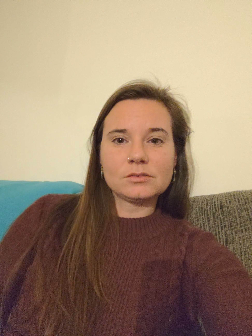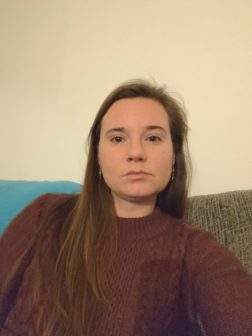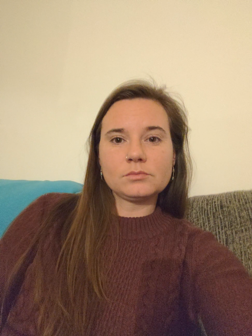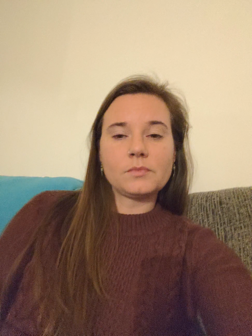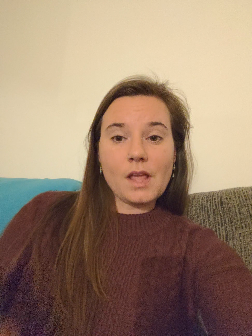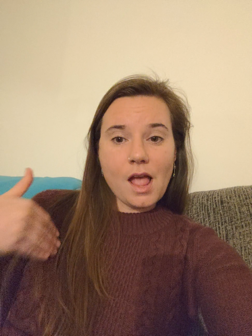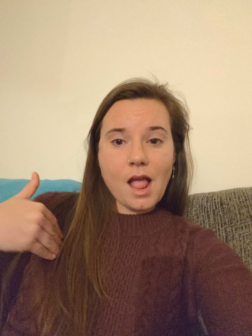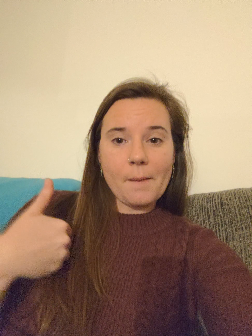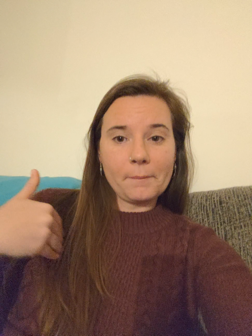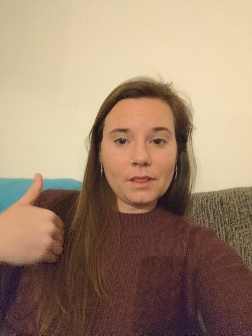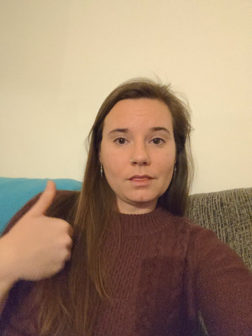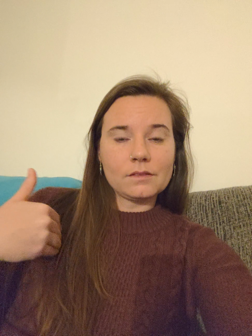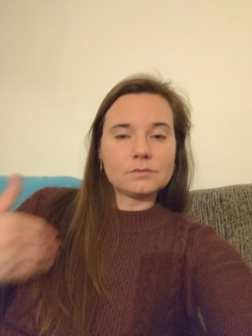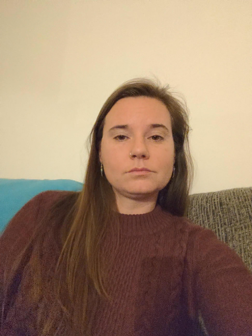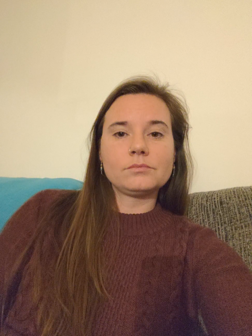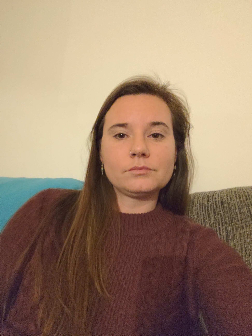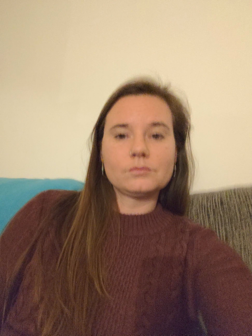animal